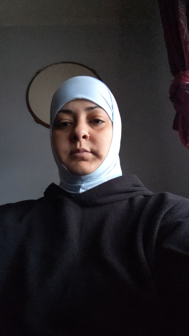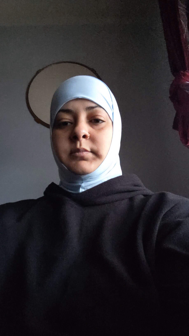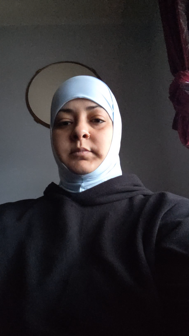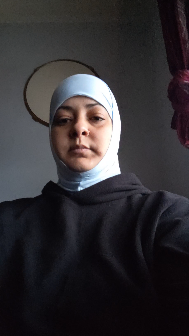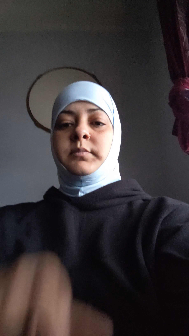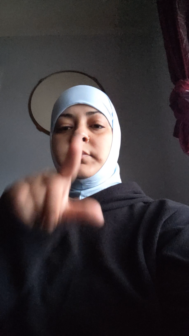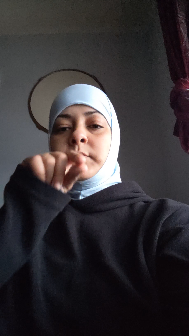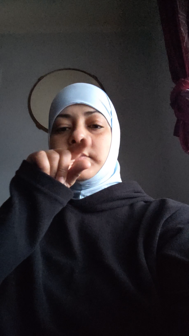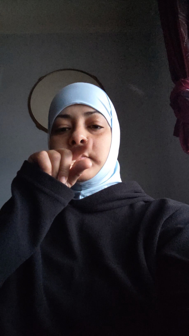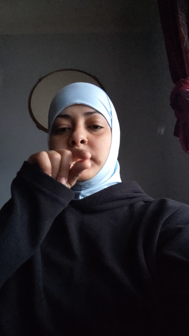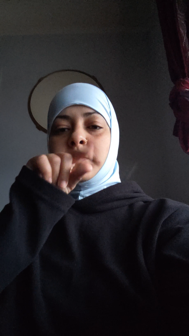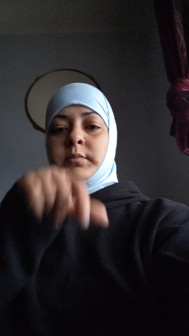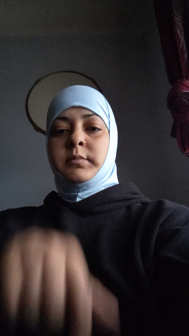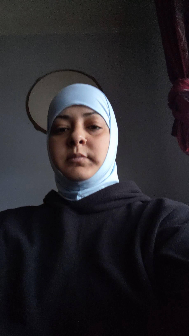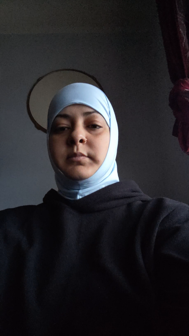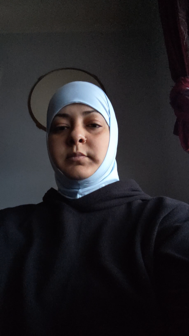chicken